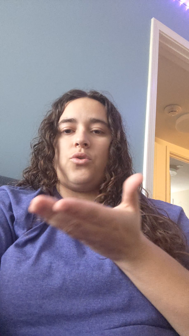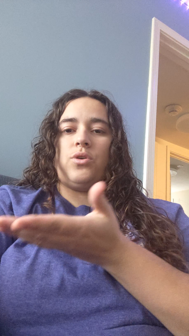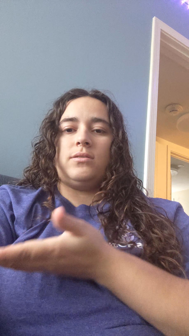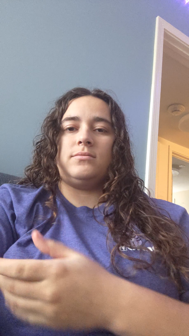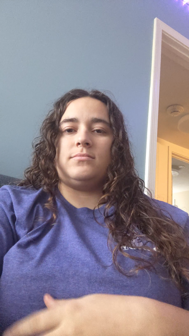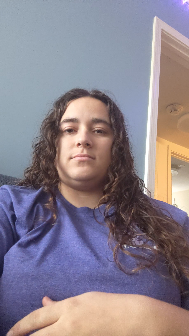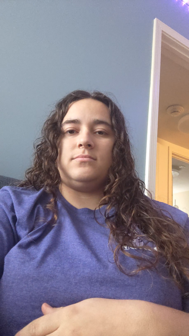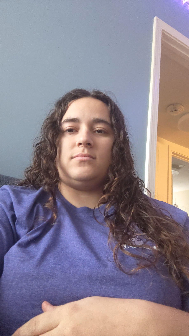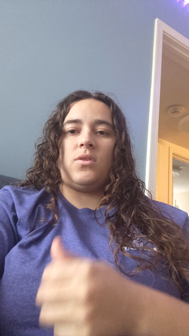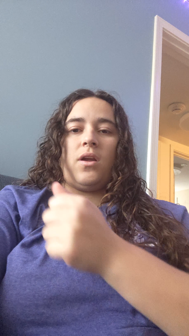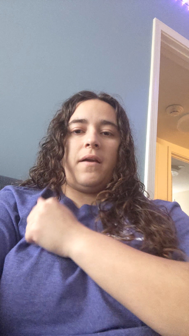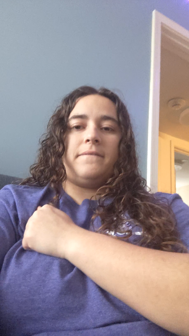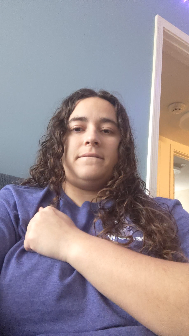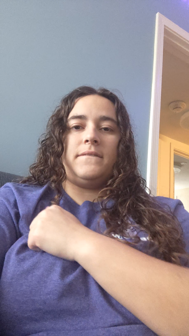love